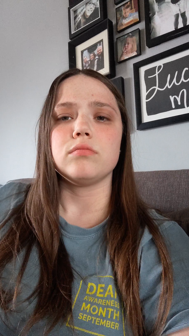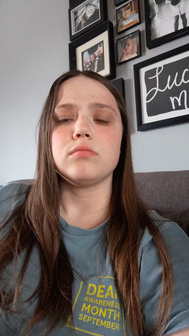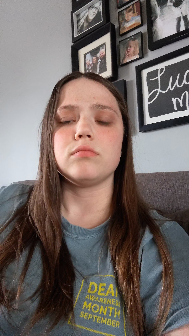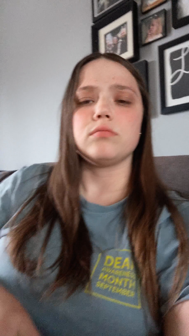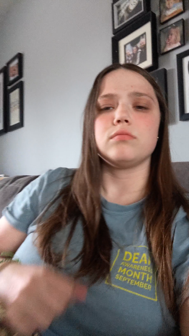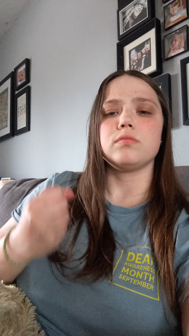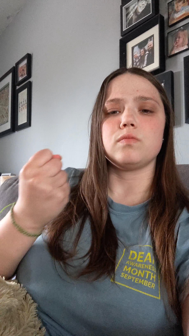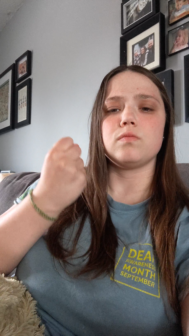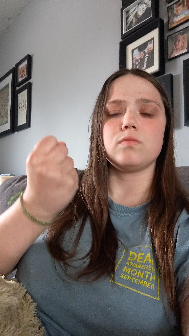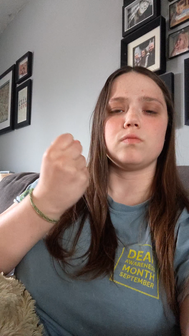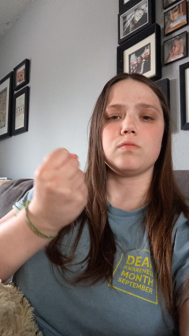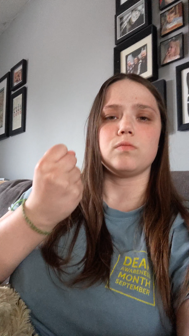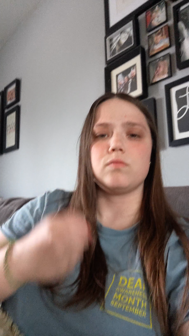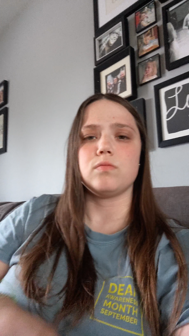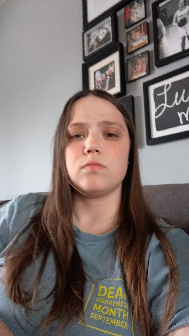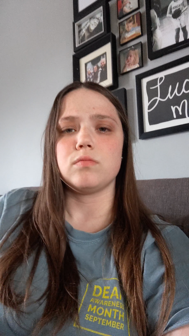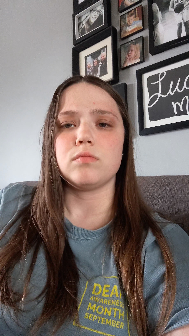hold